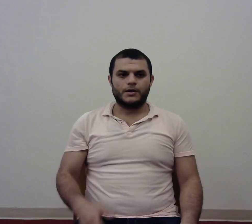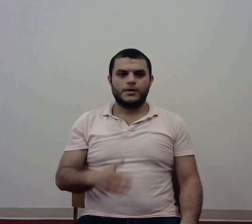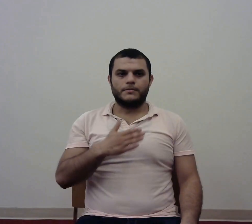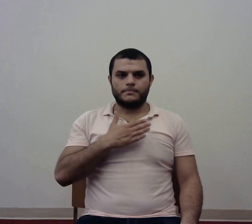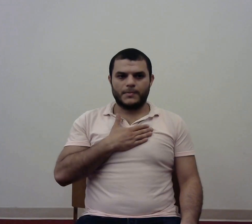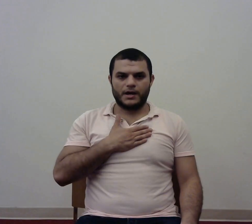mən